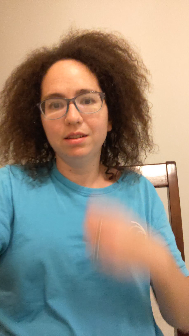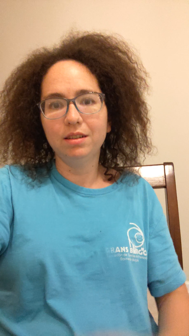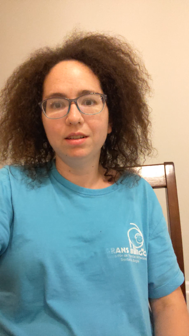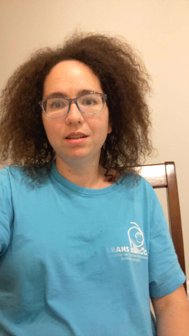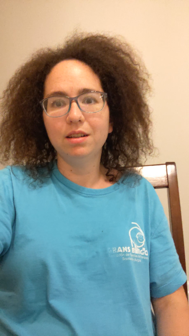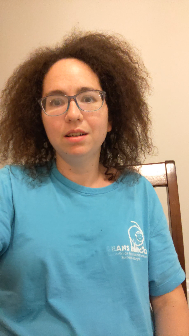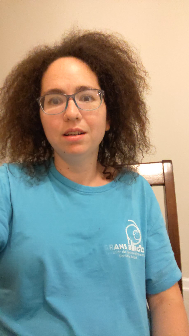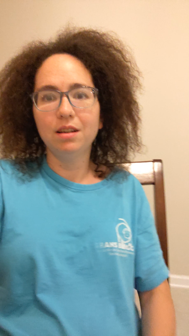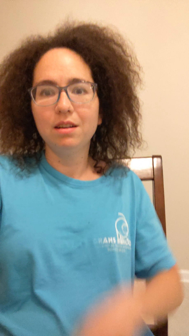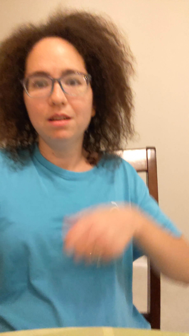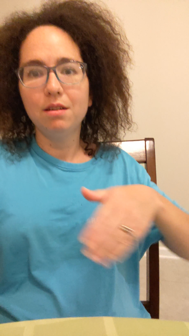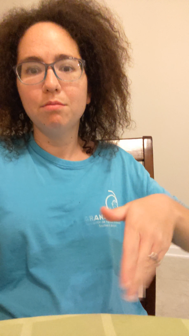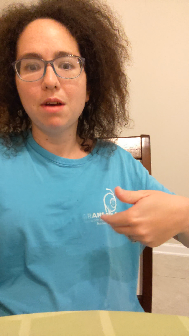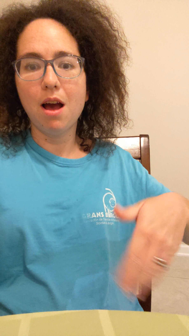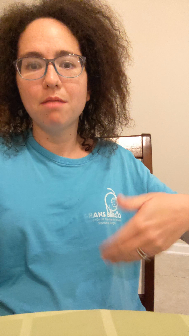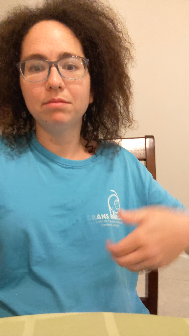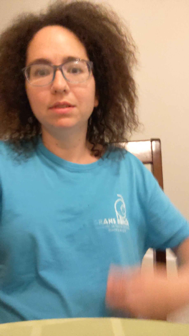pants